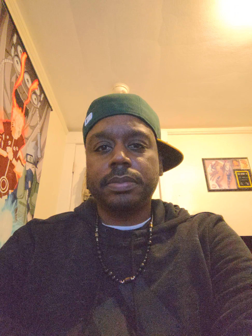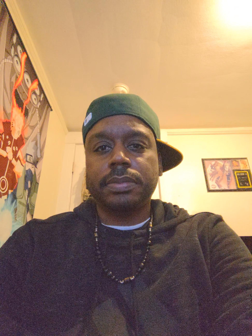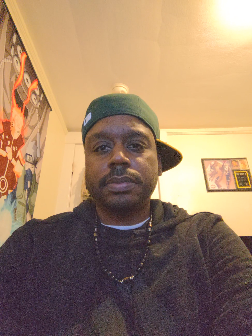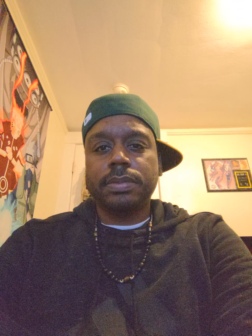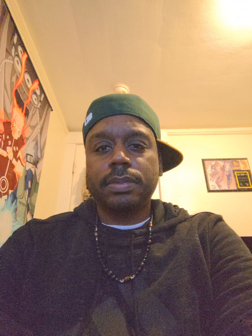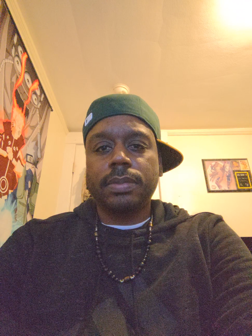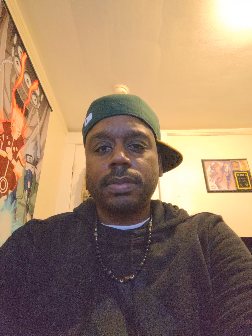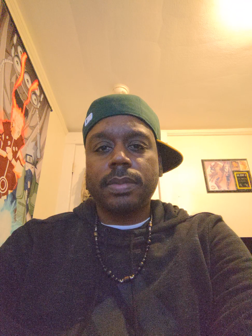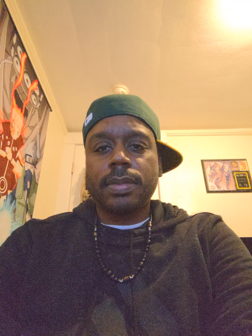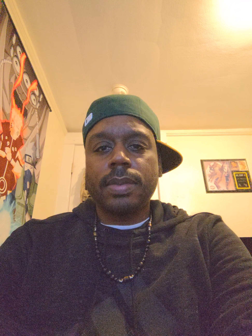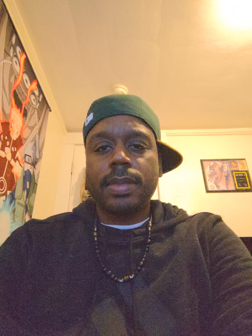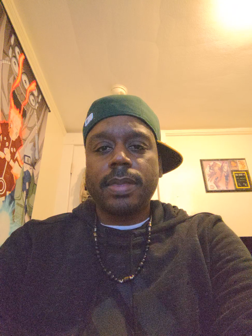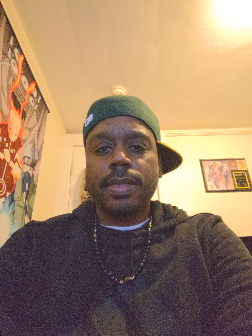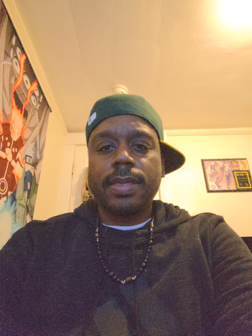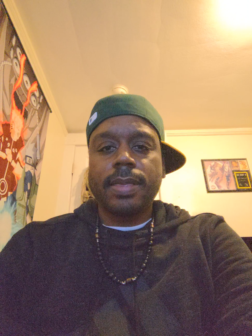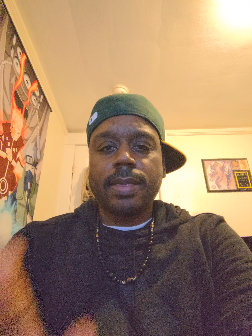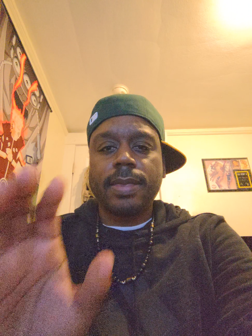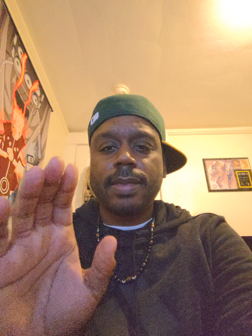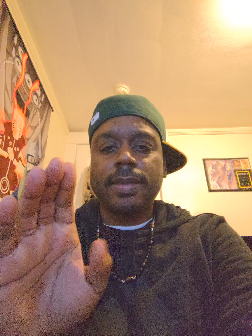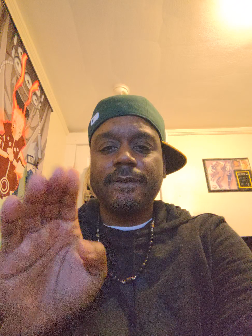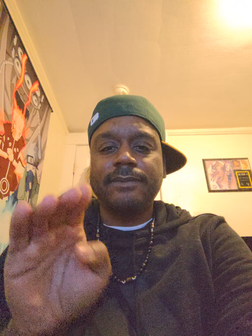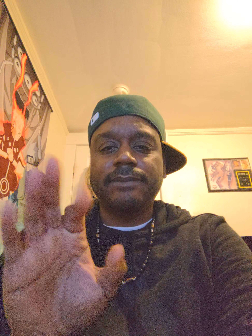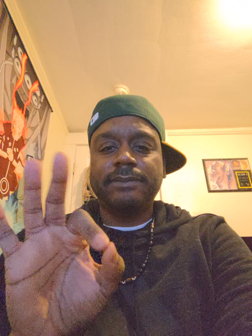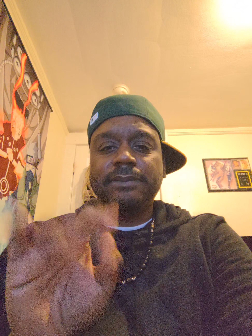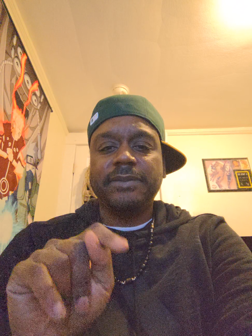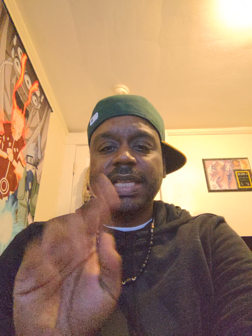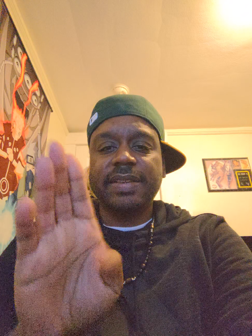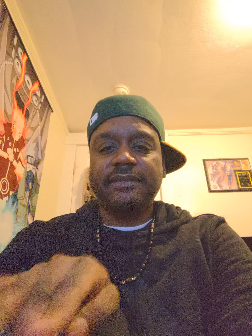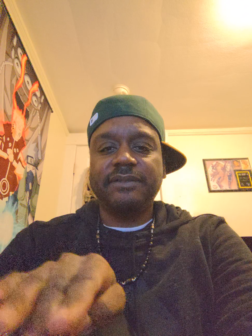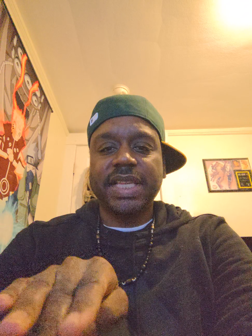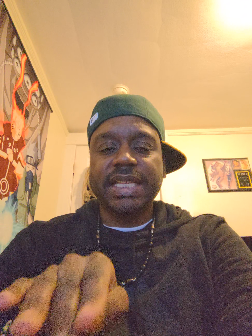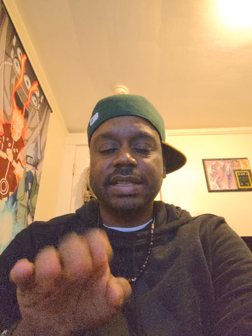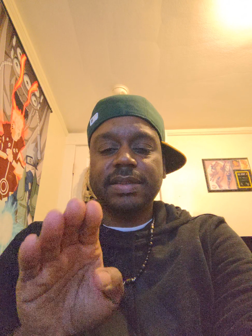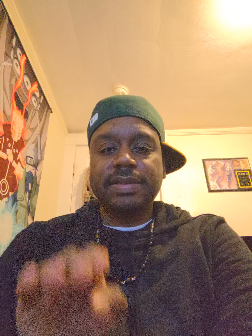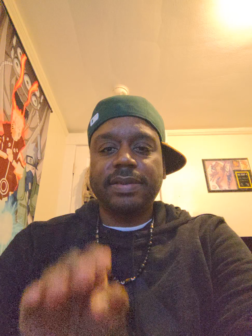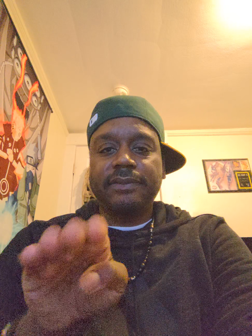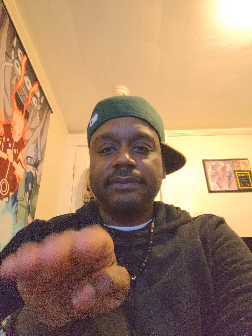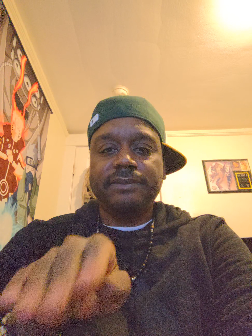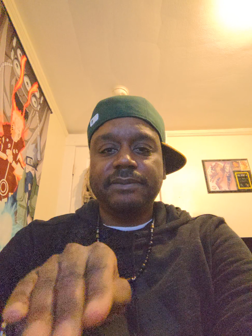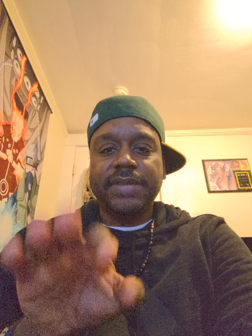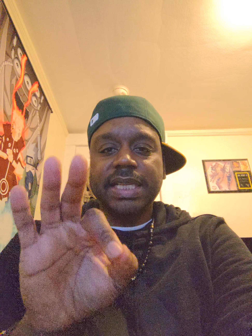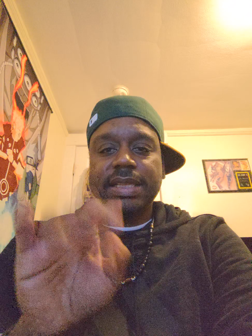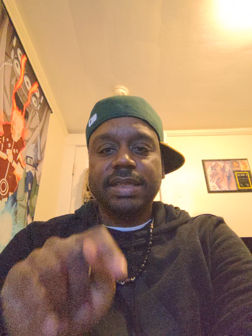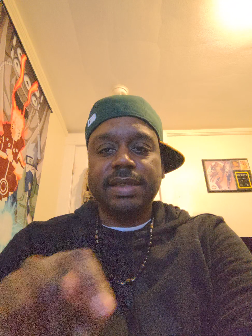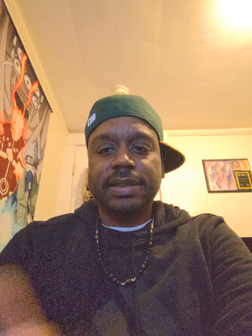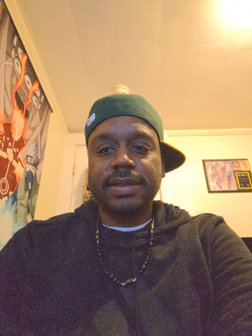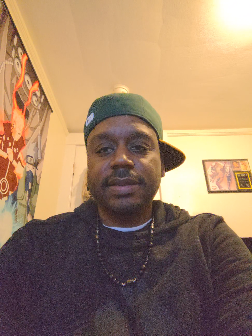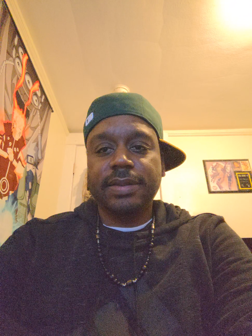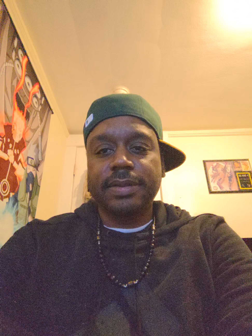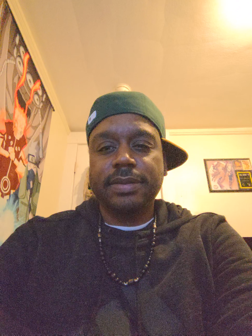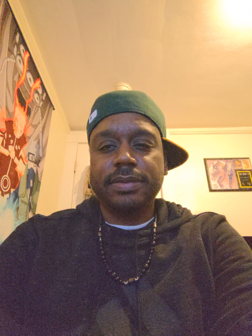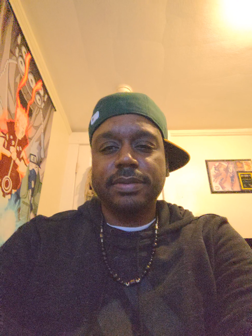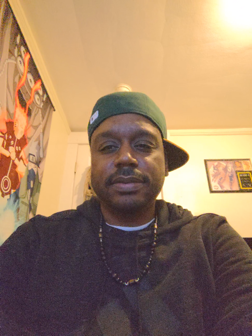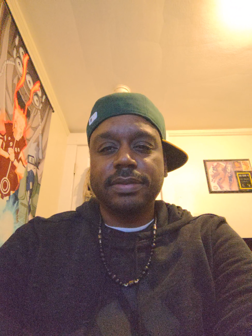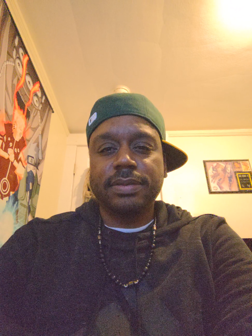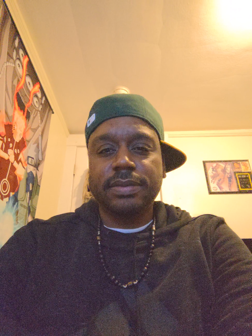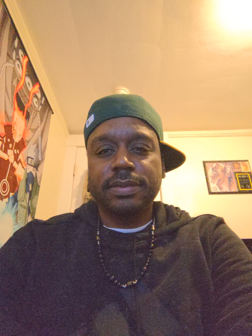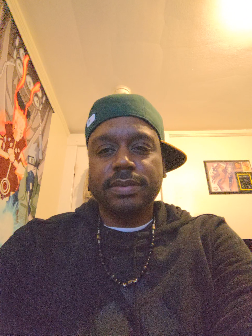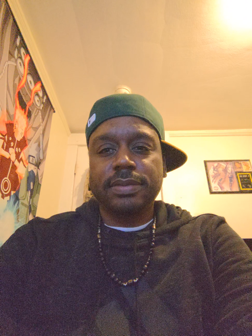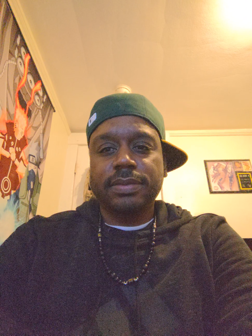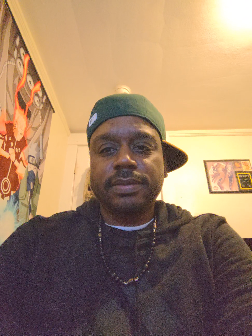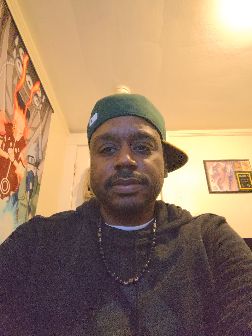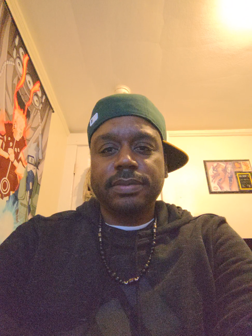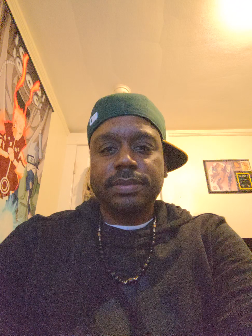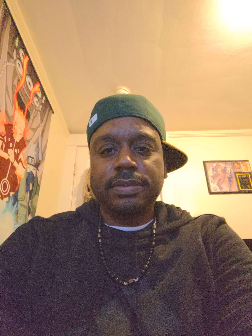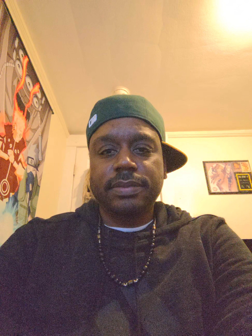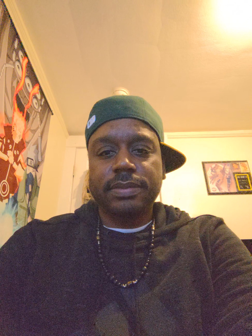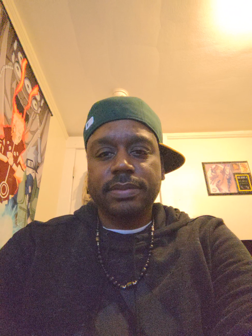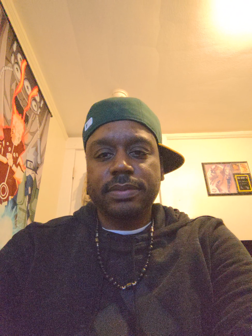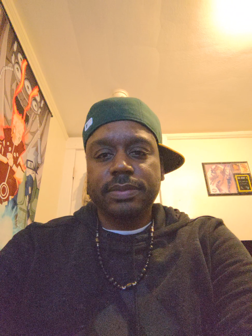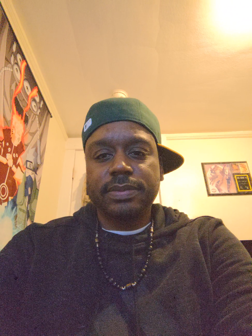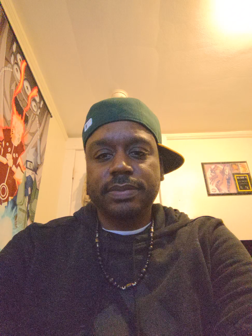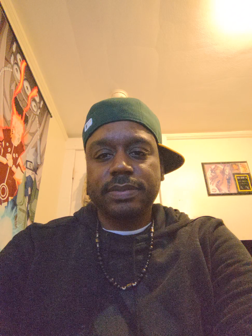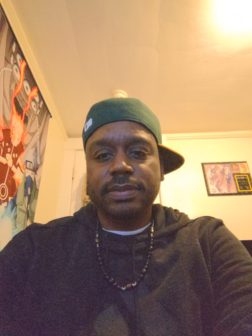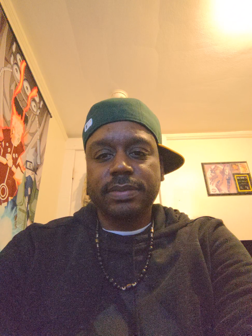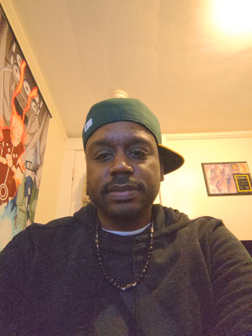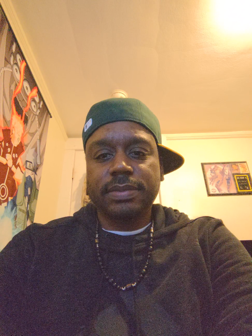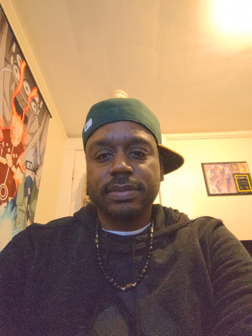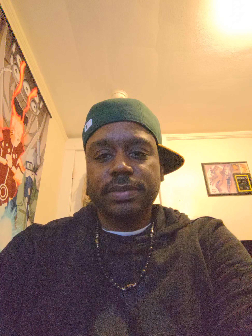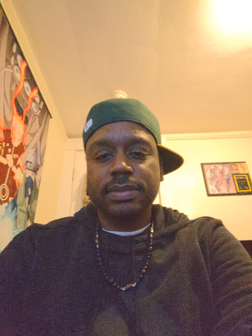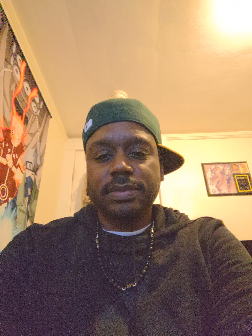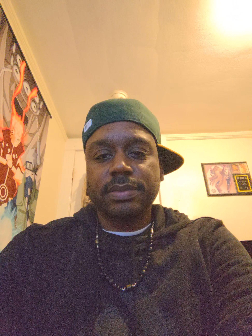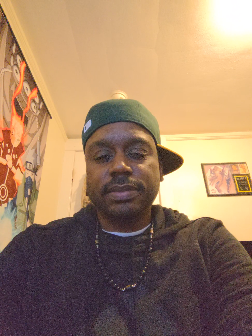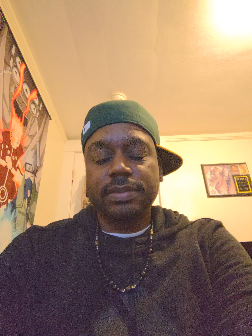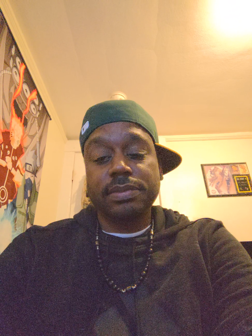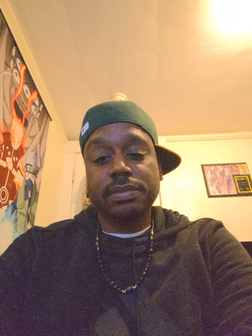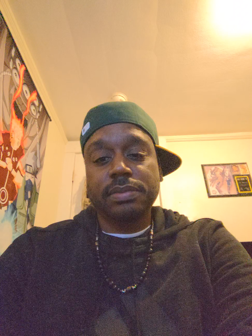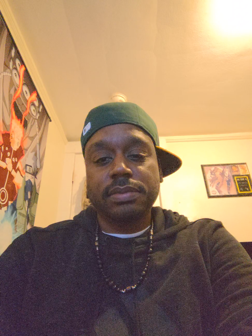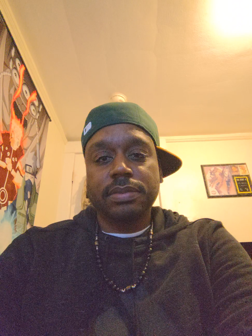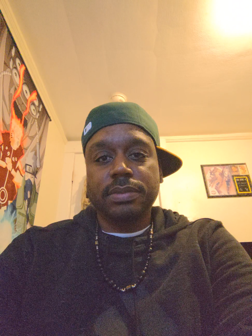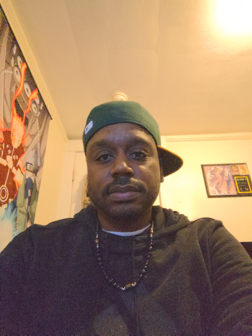feet